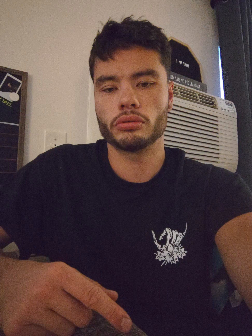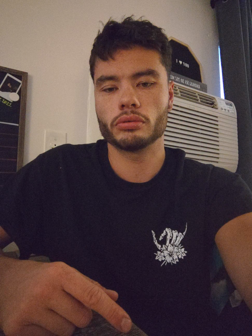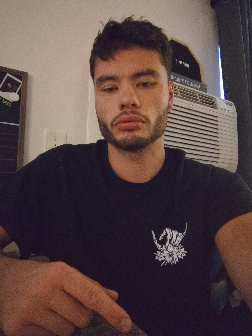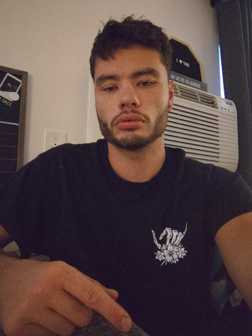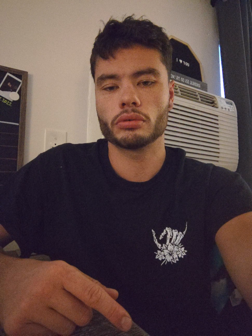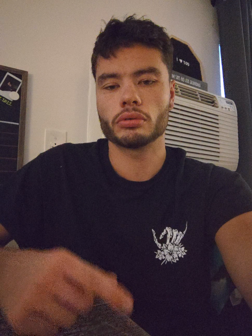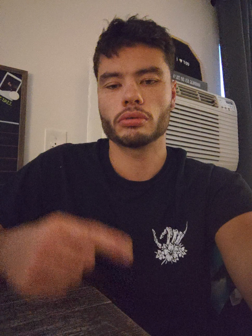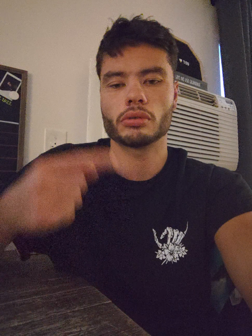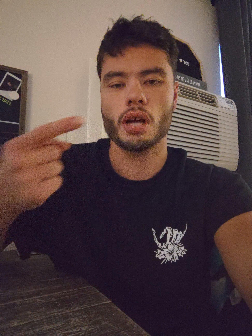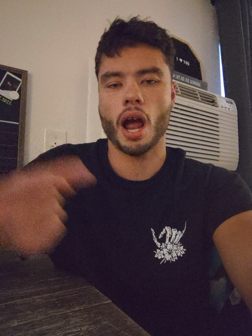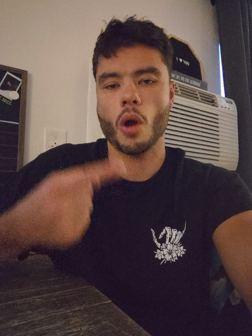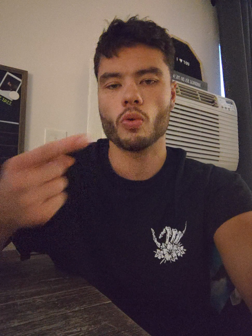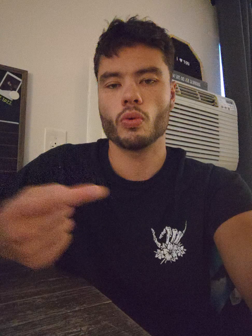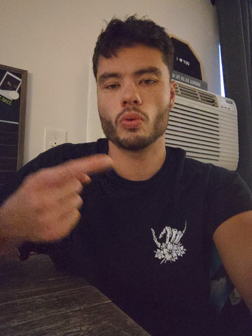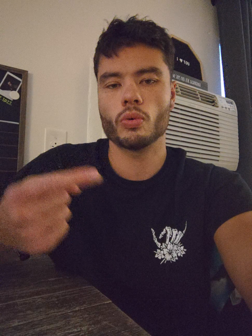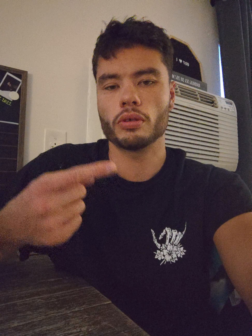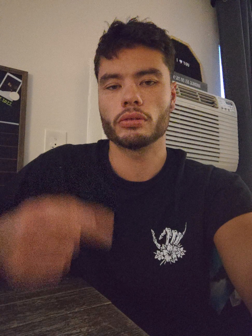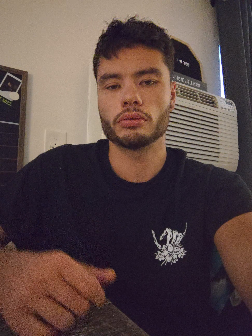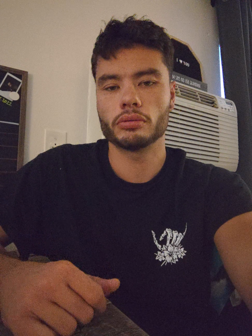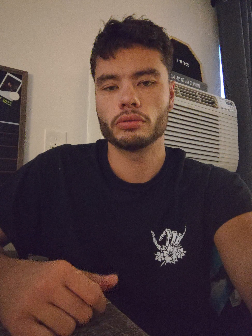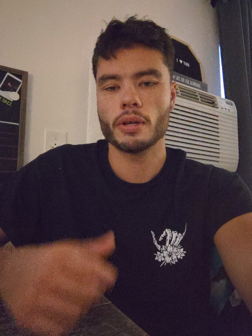owie